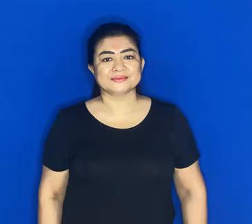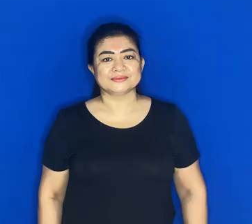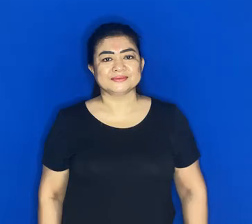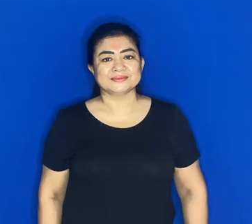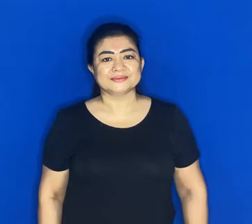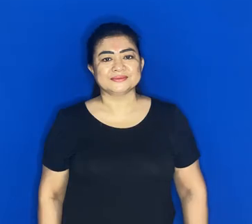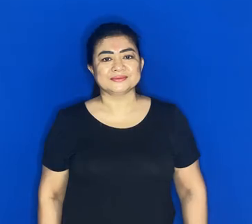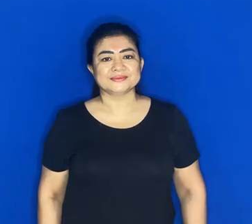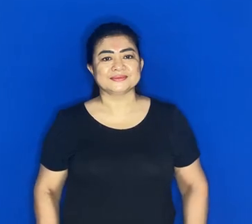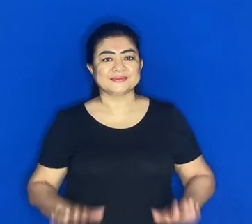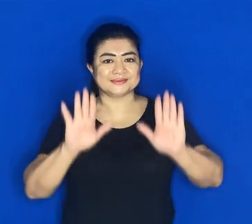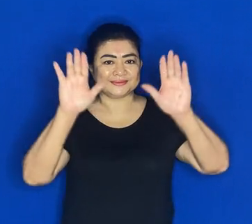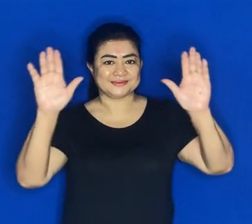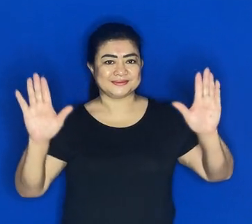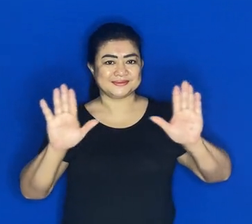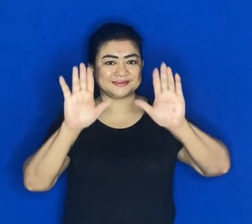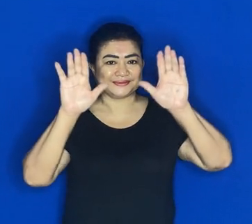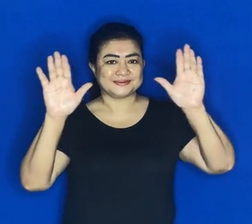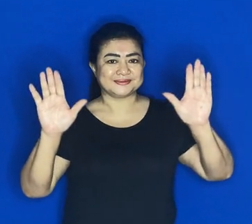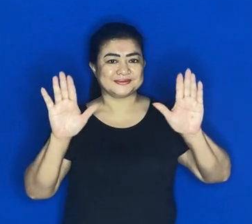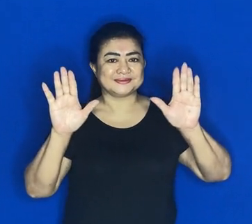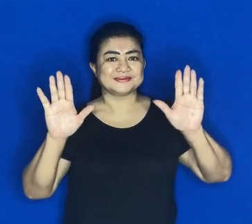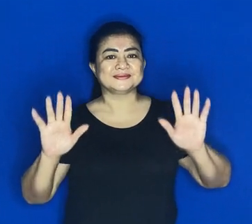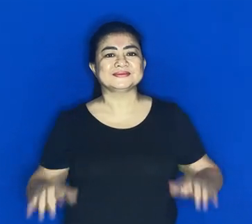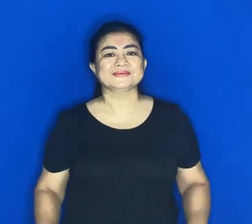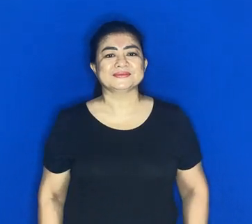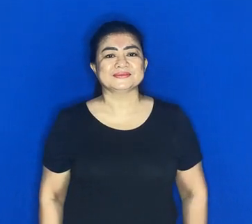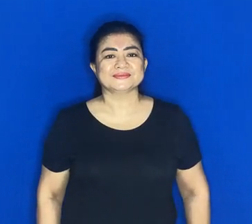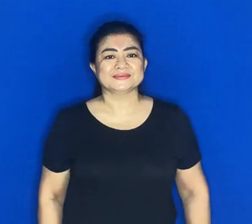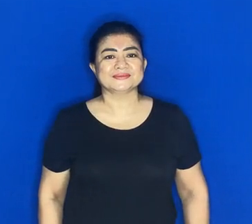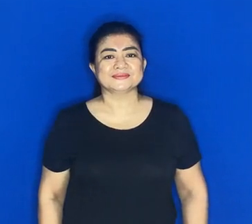sunday